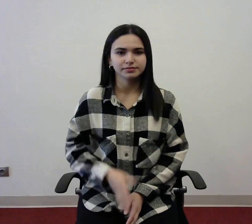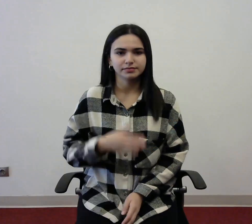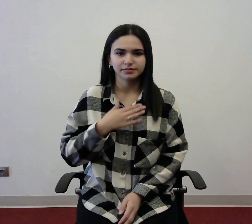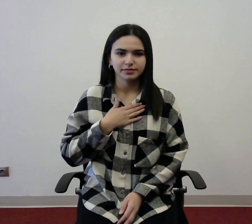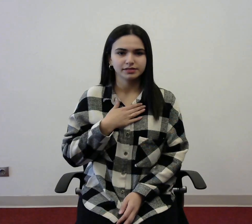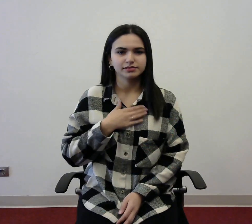mən